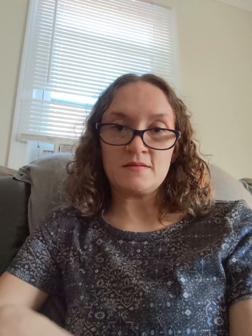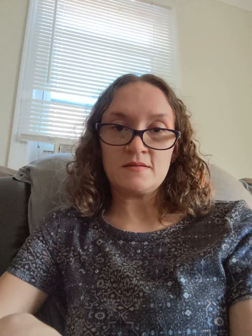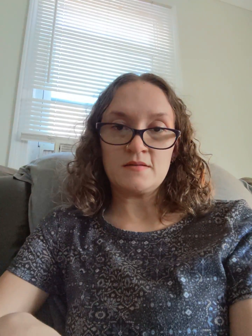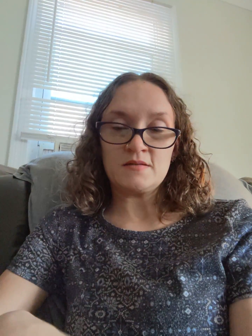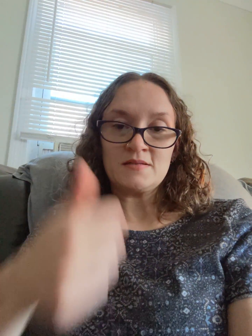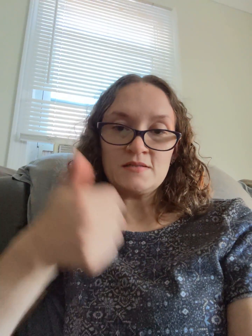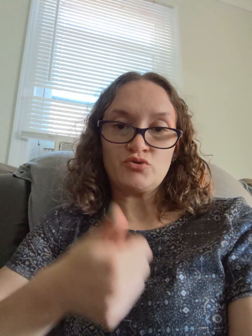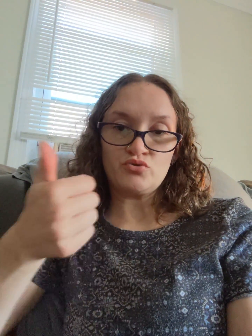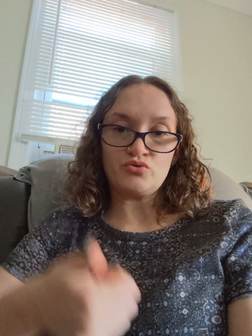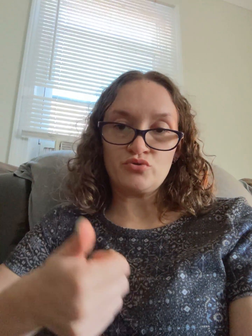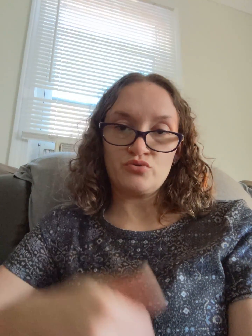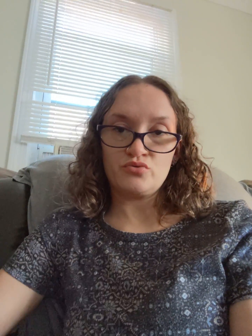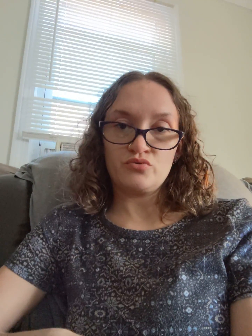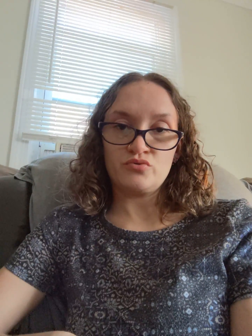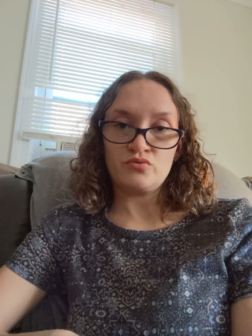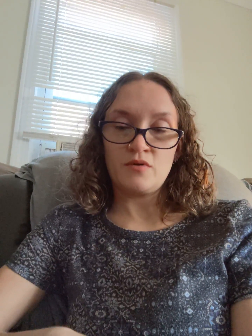each